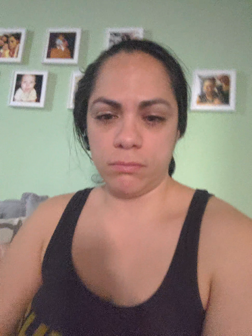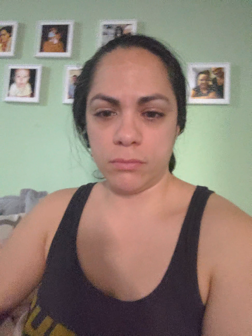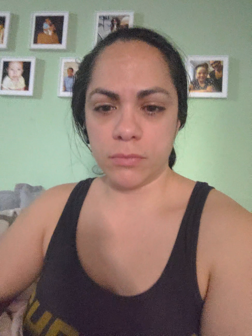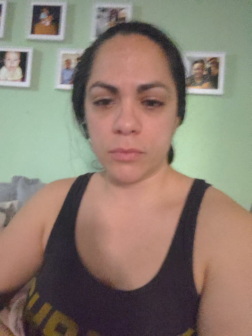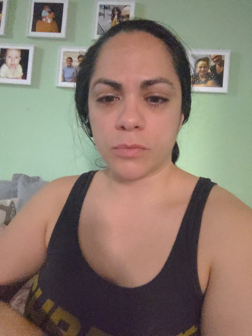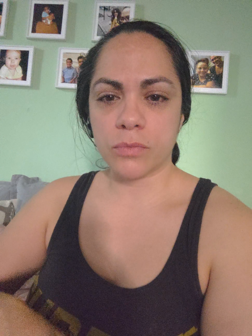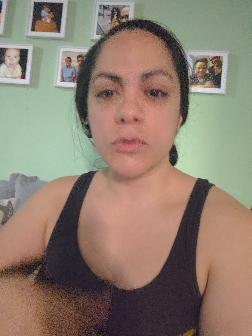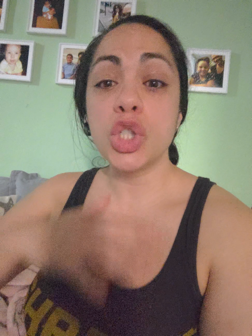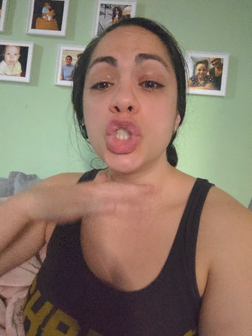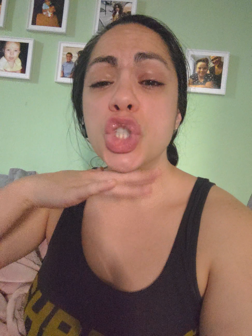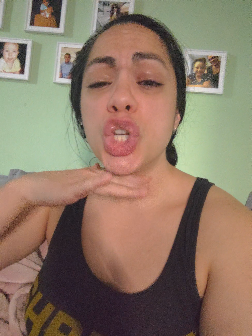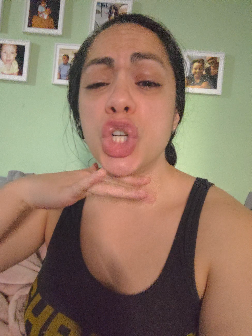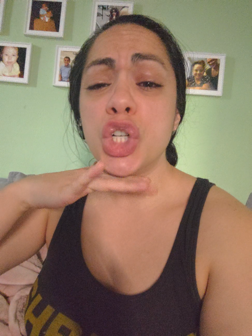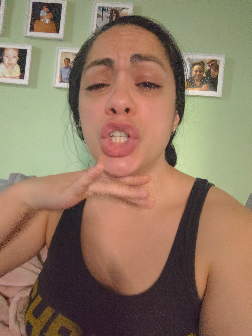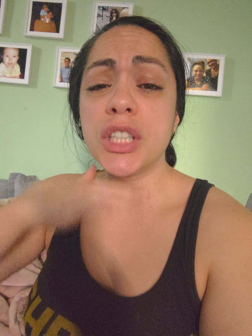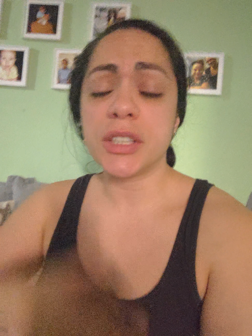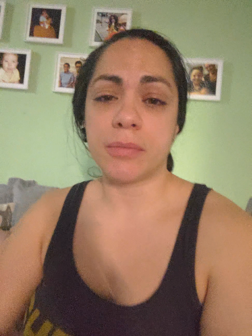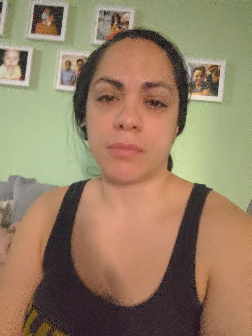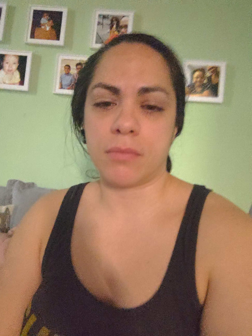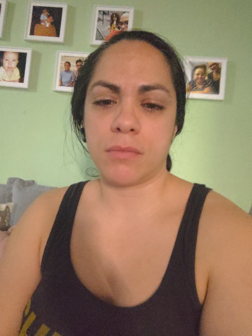dirty